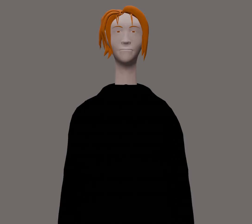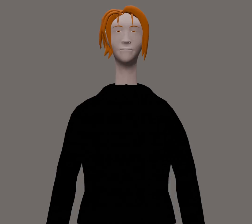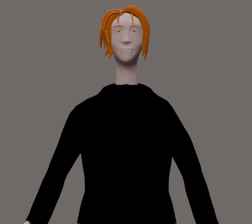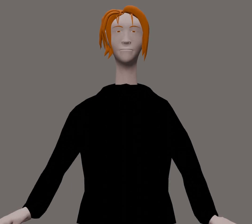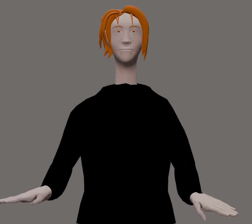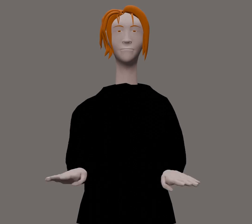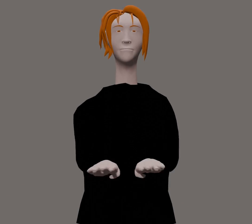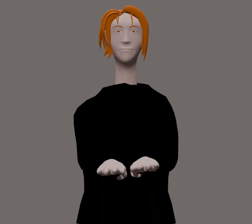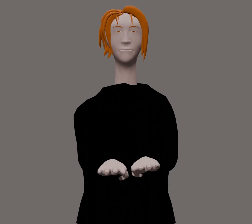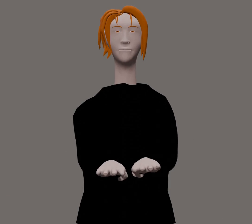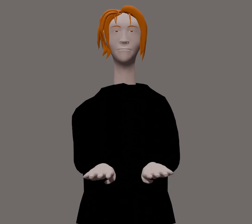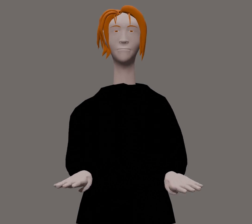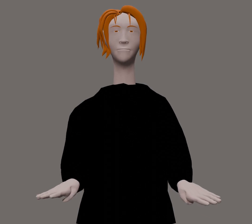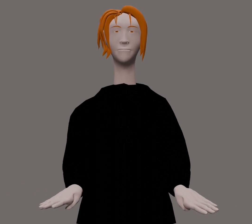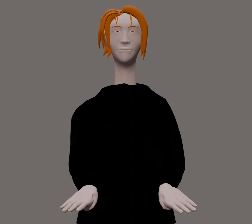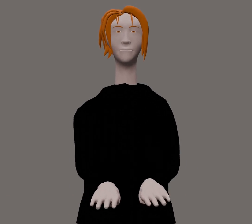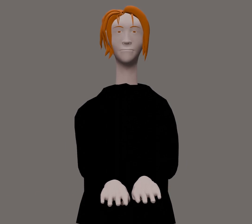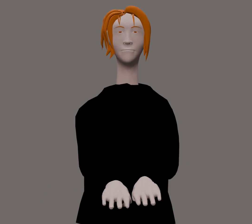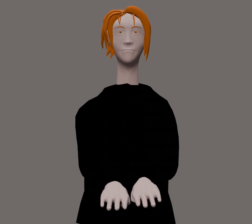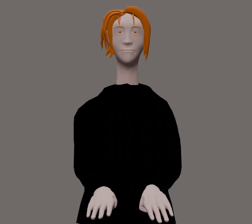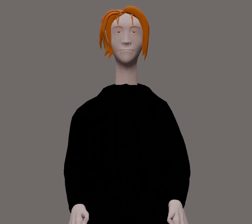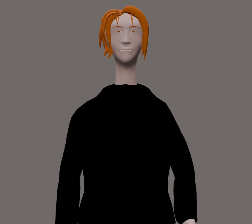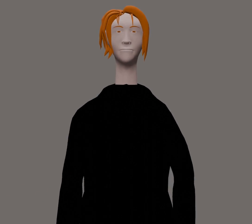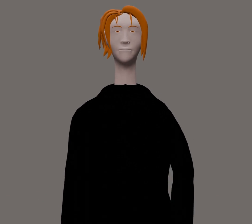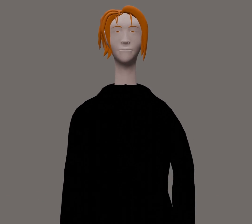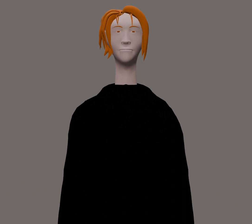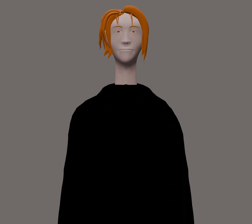Boots